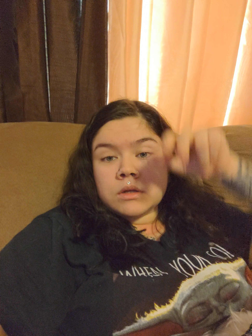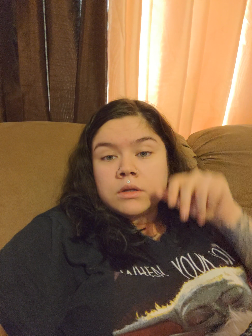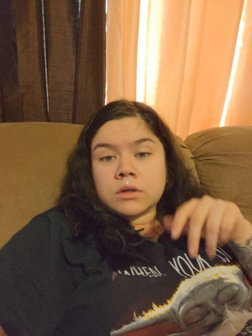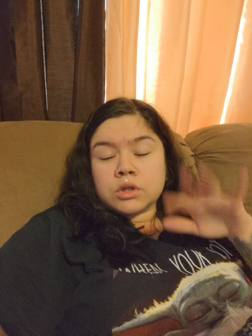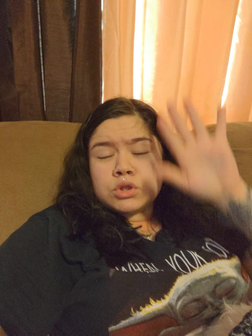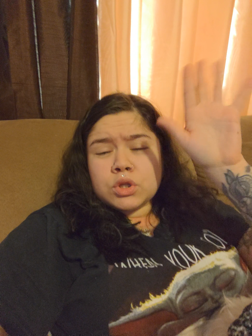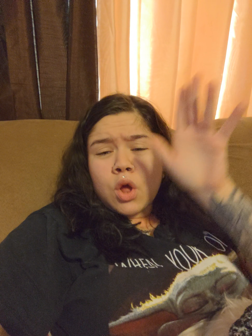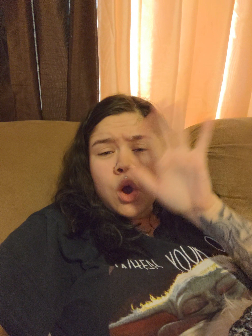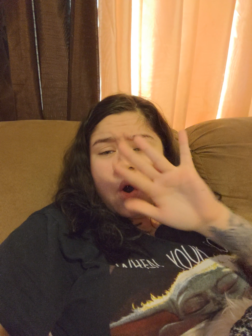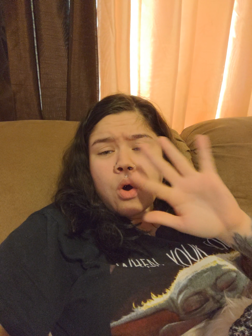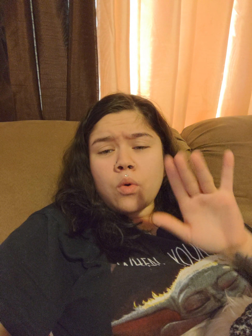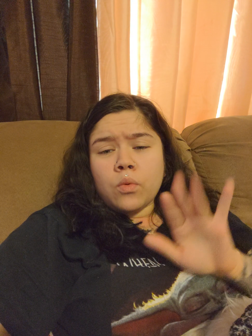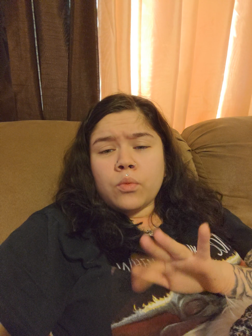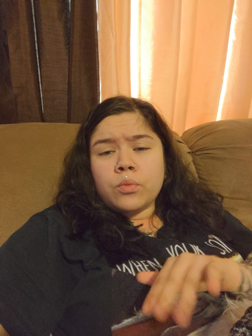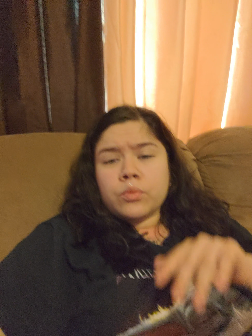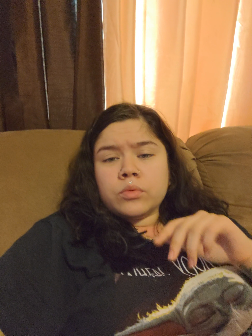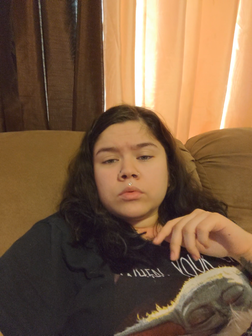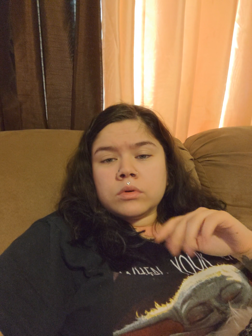snow